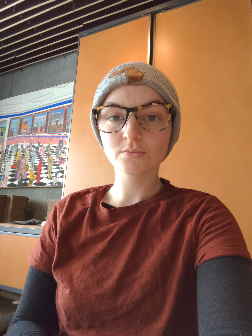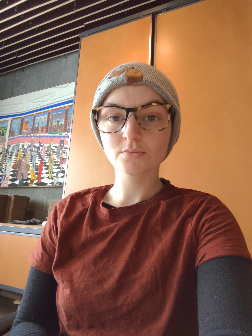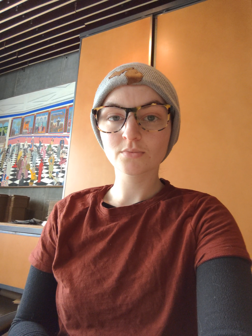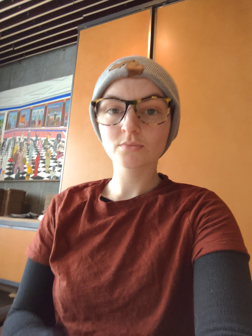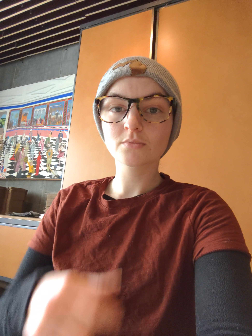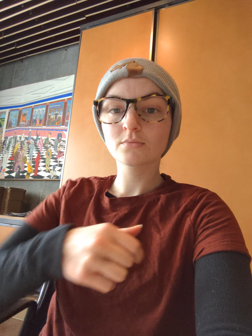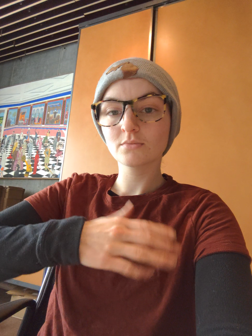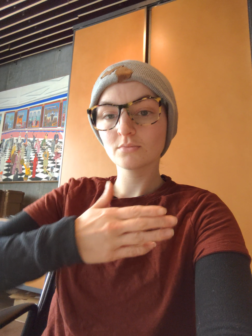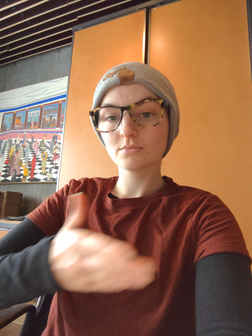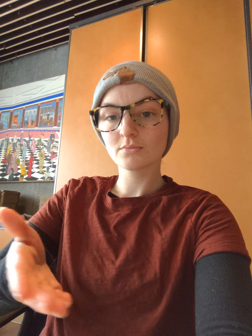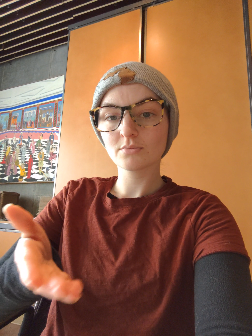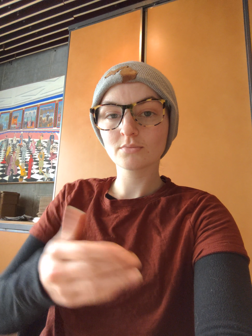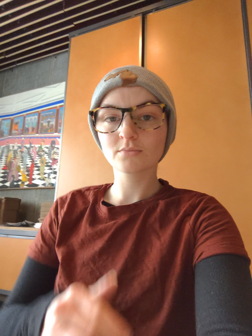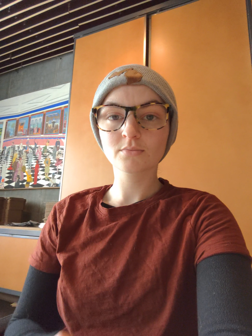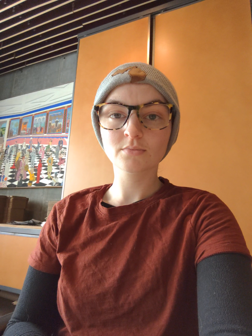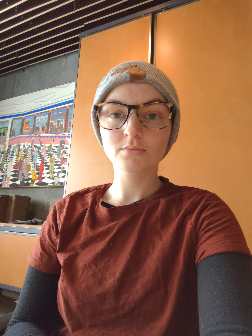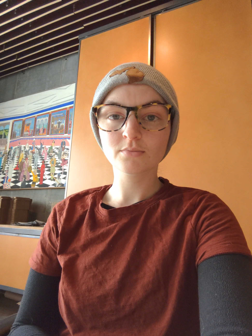arm